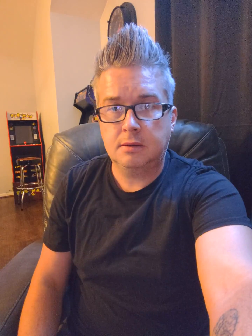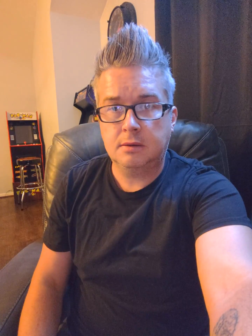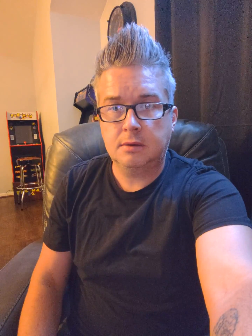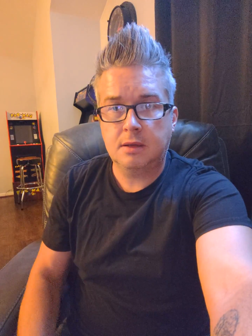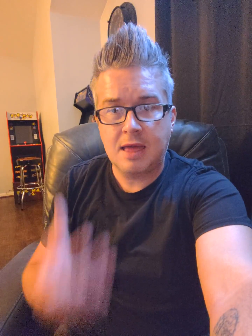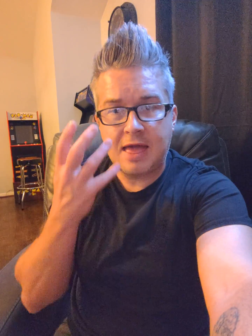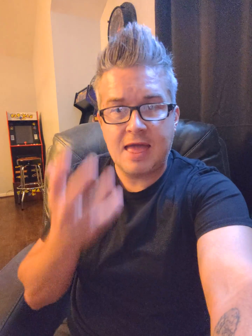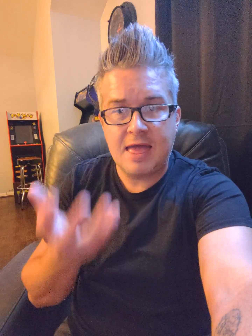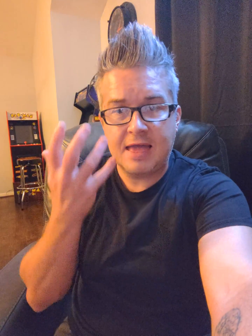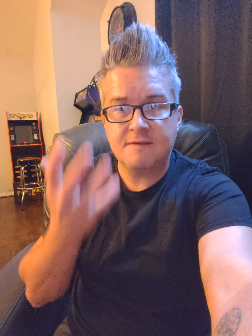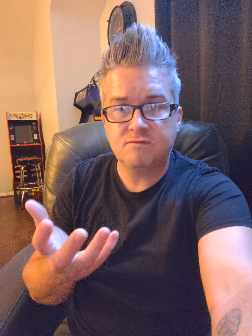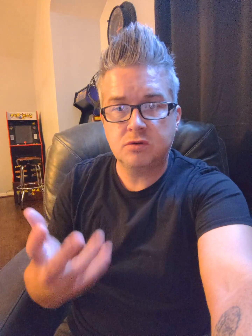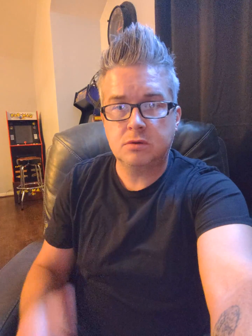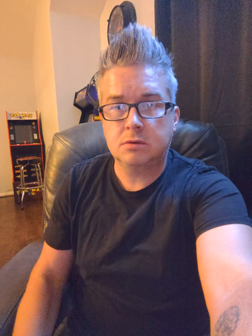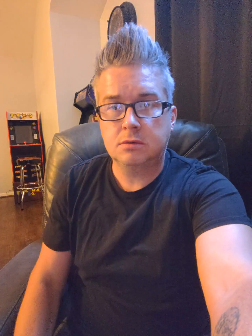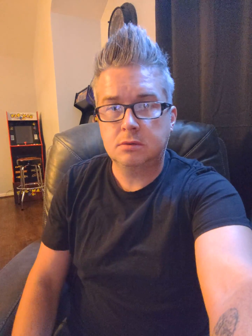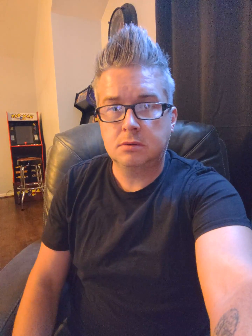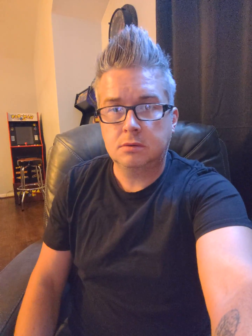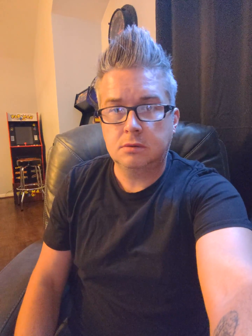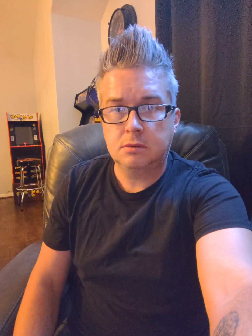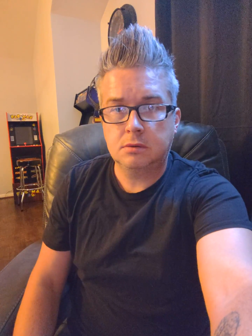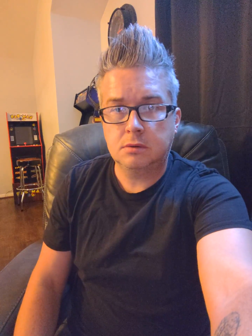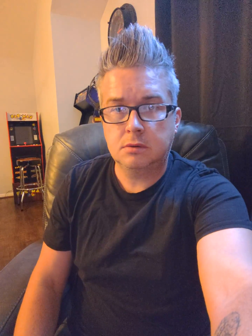heavy